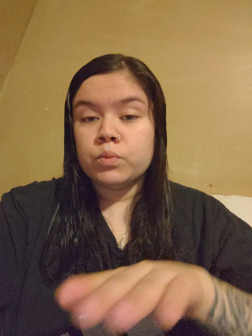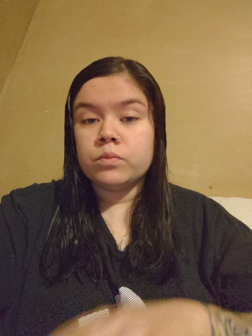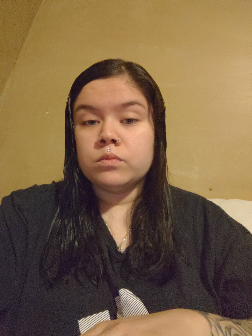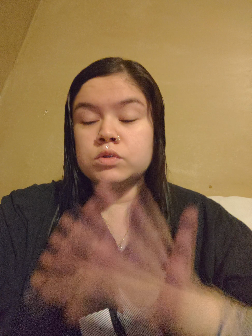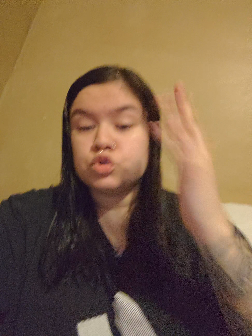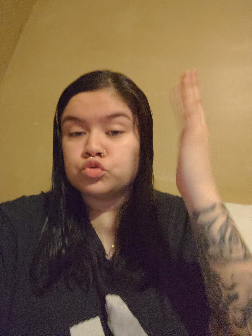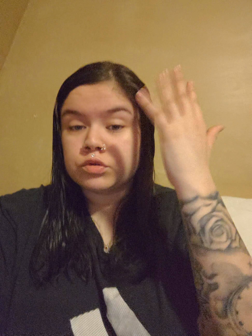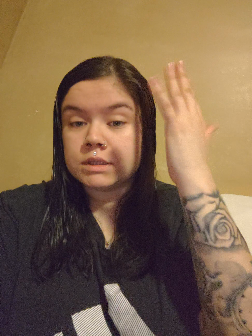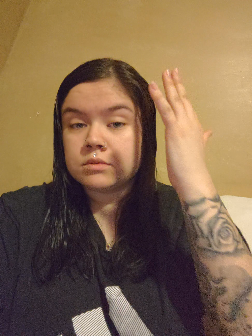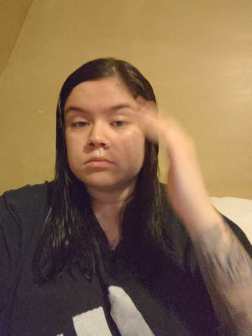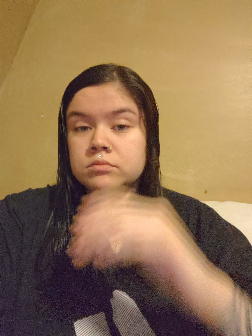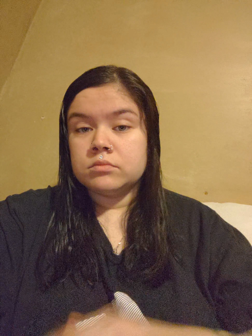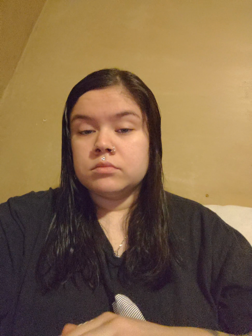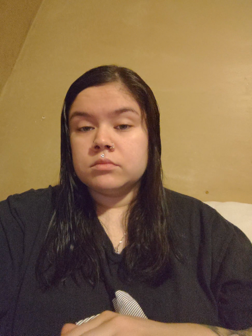tree